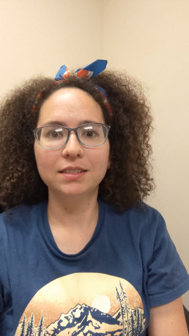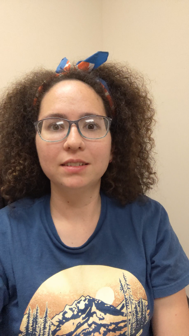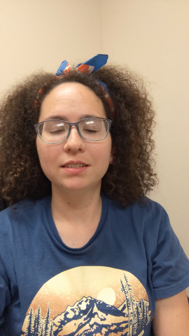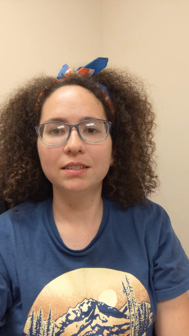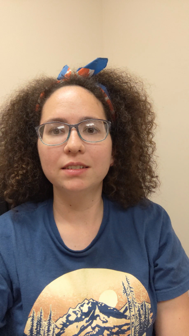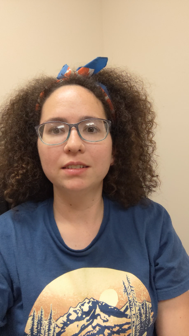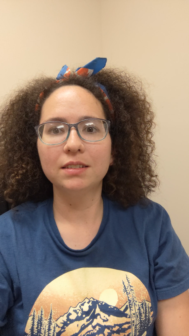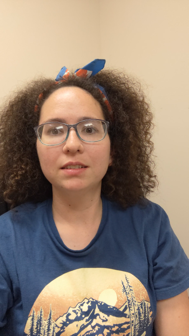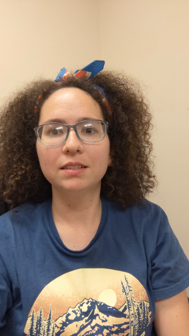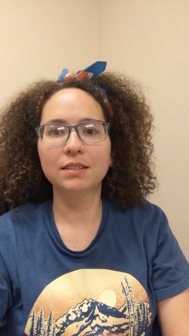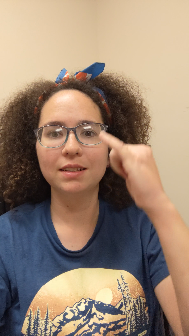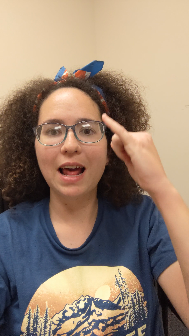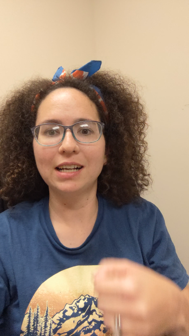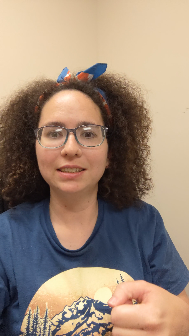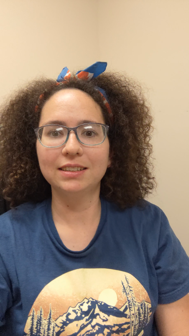last